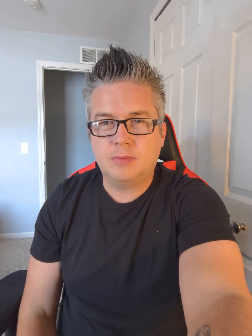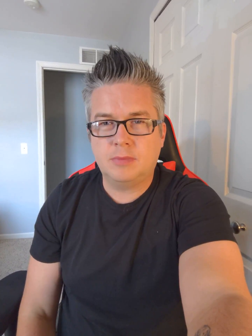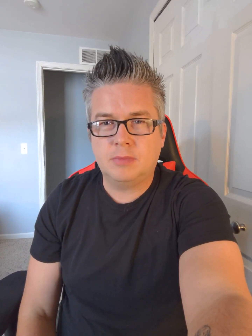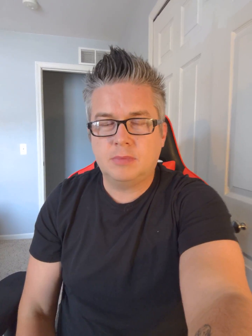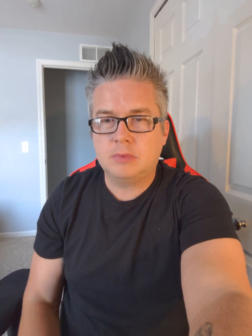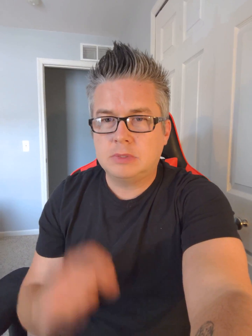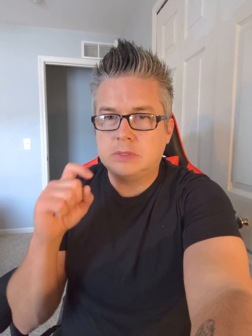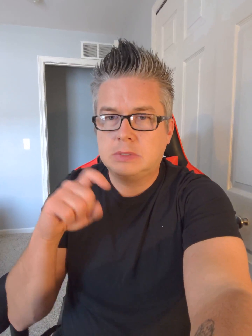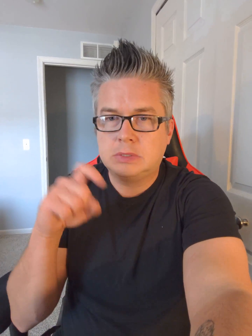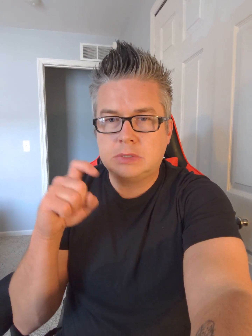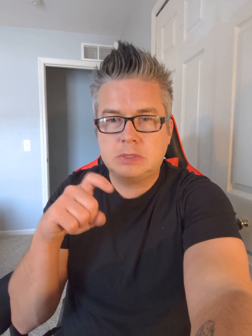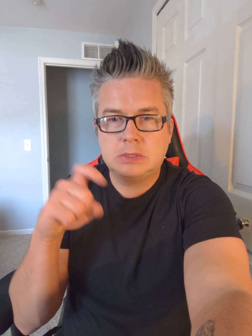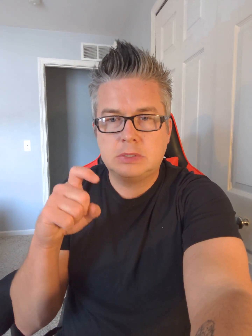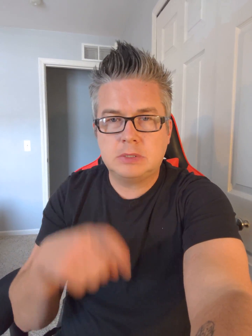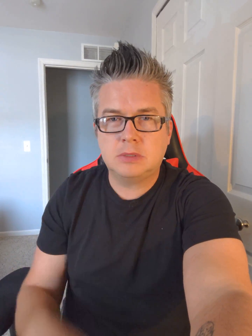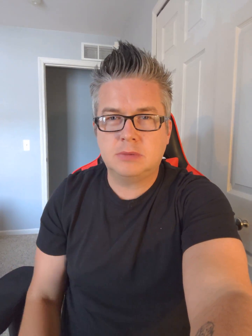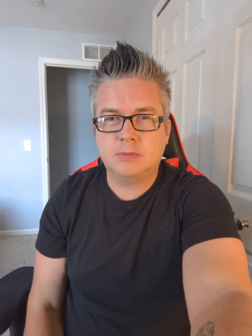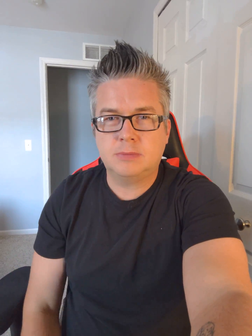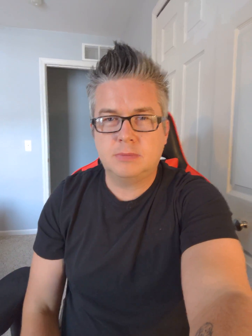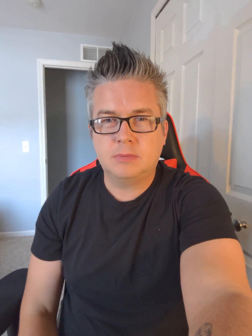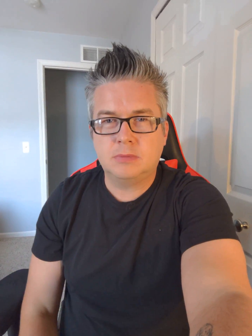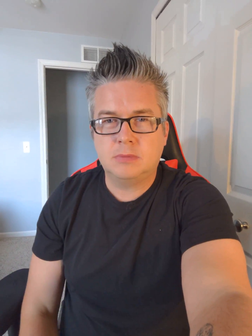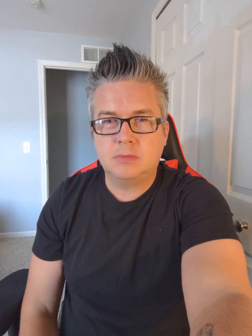need